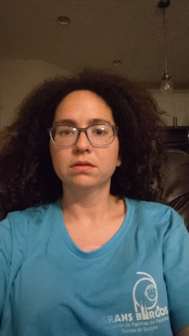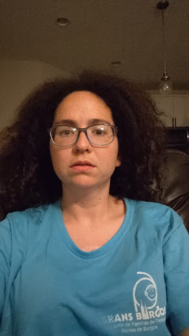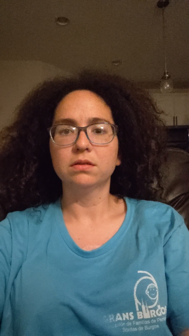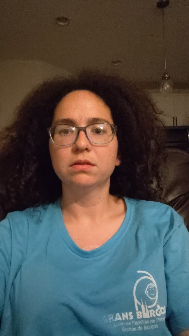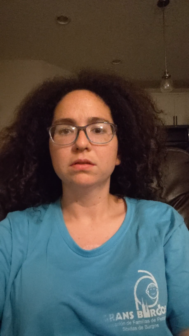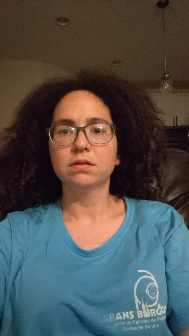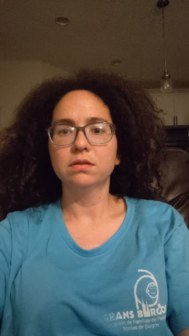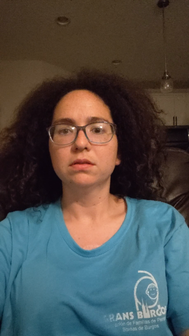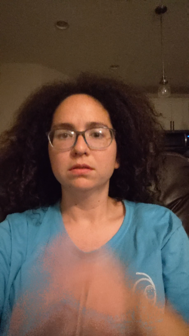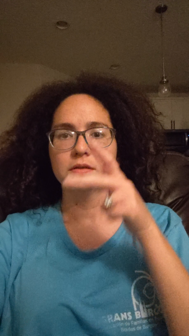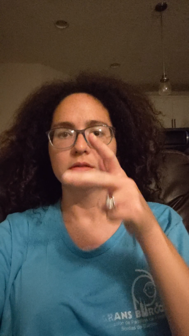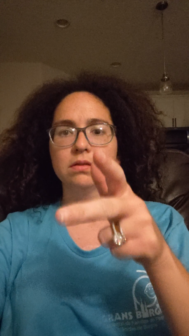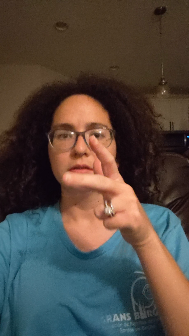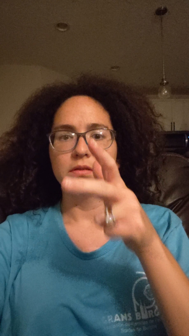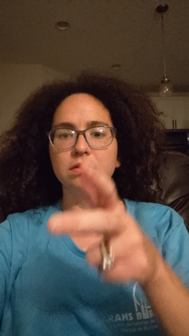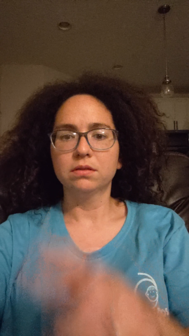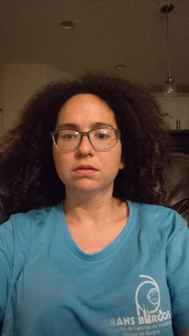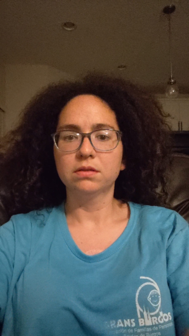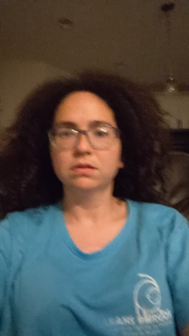garage